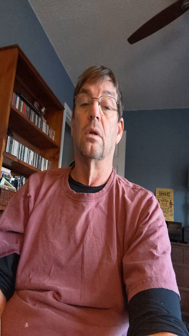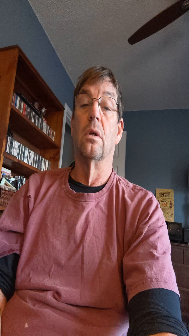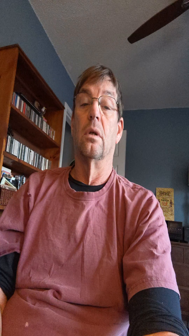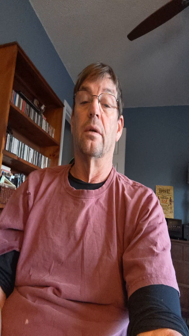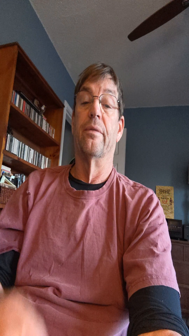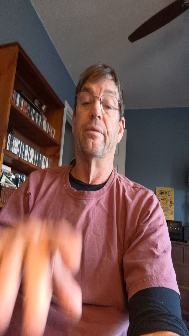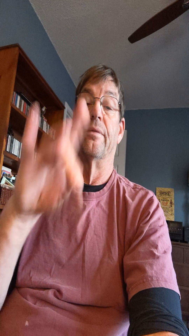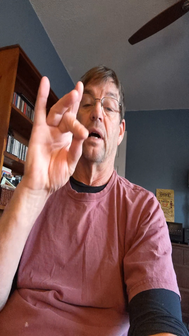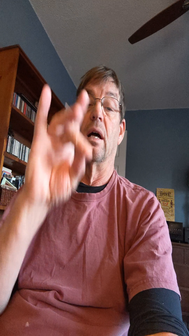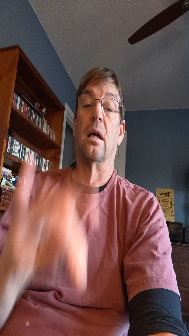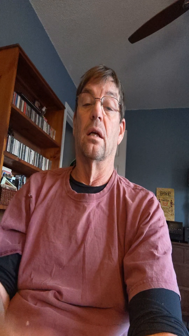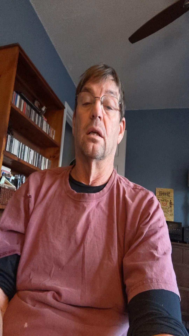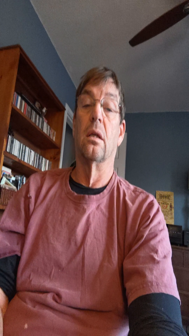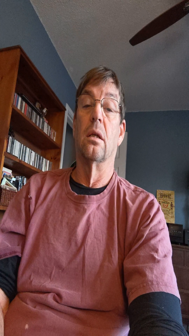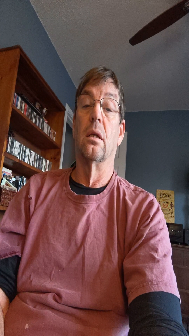find